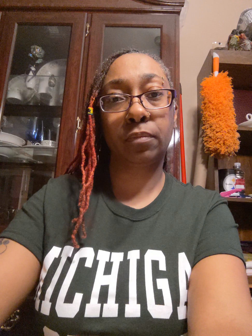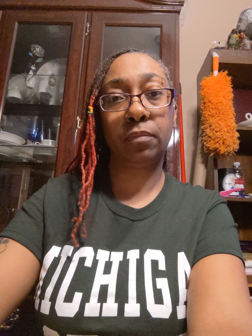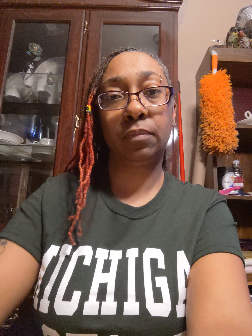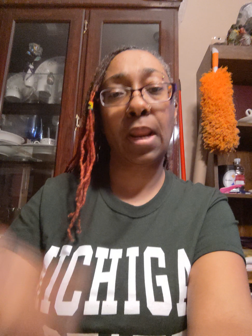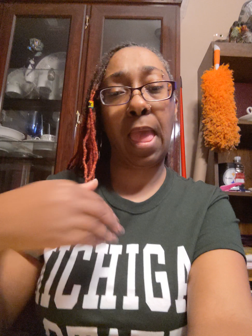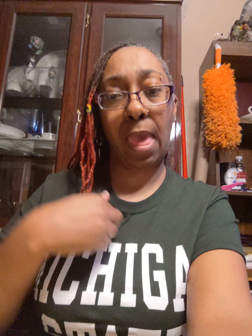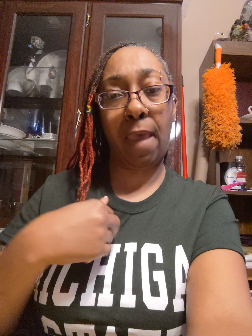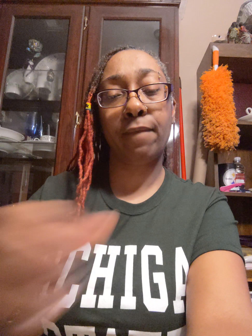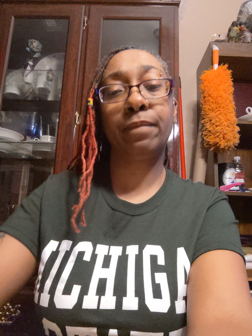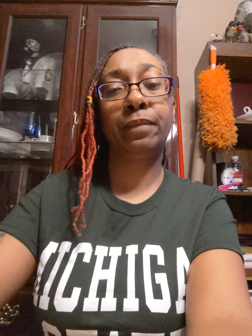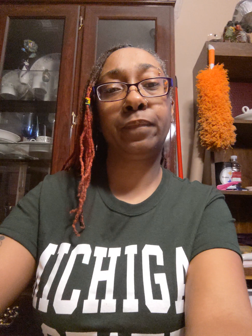have